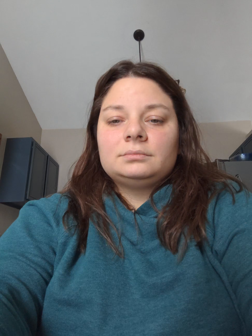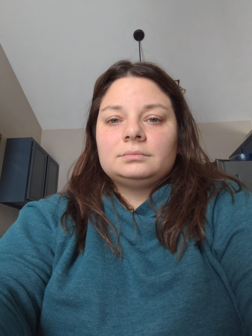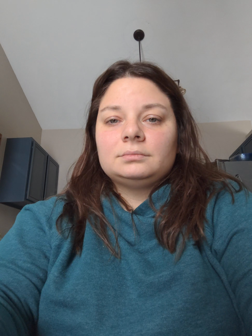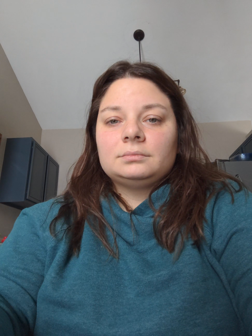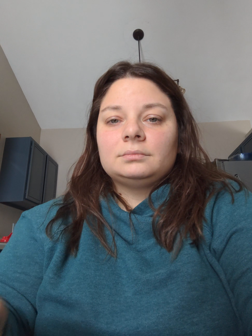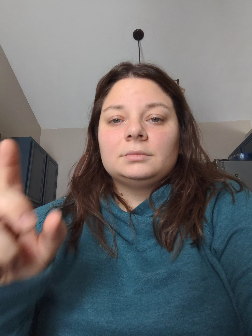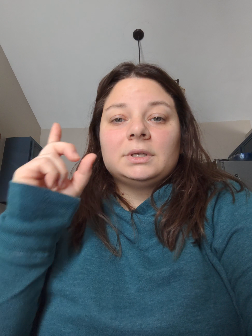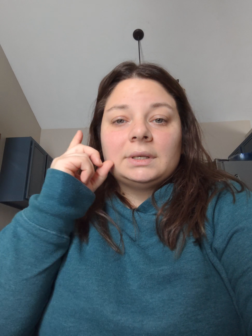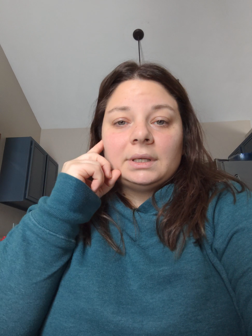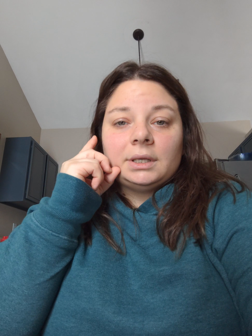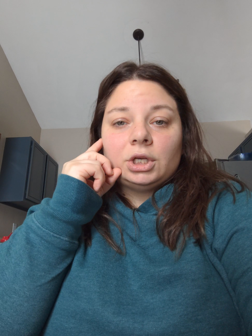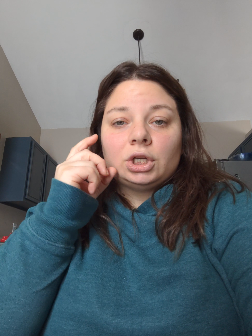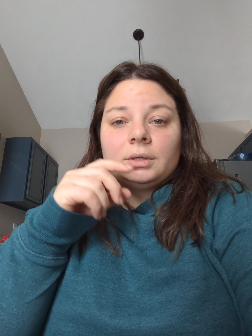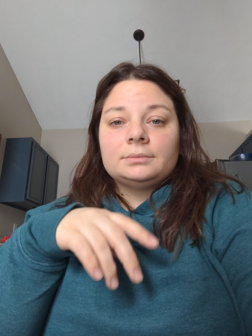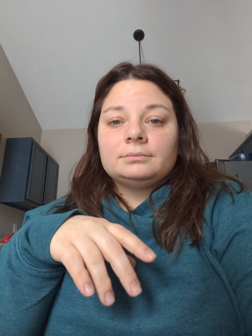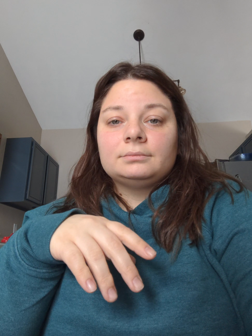ear